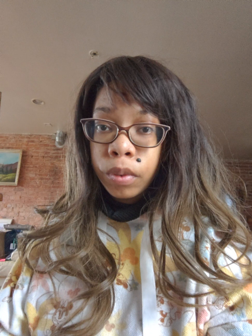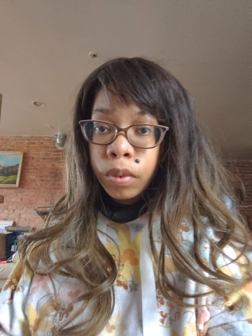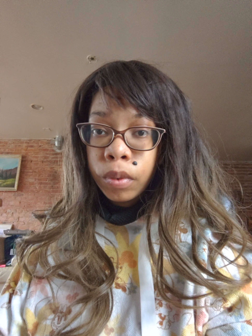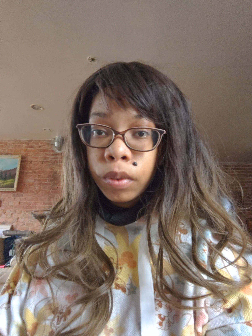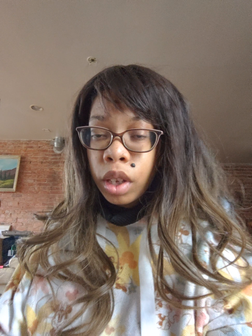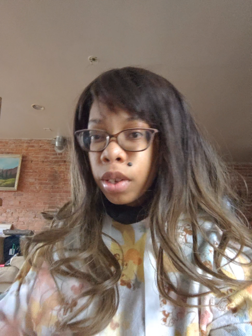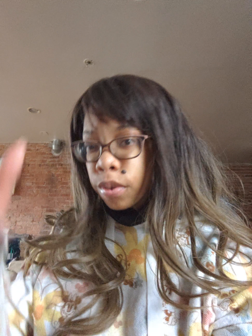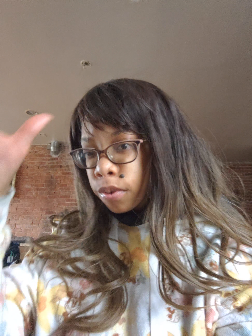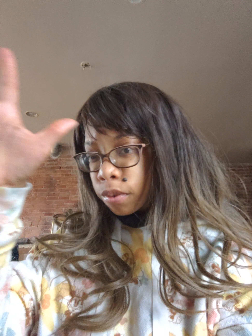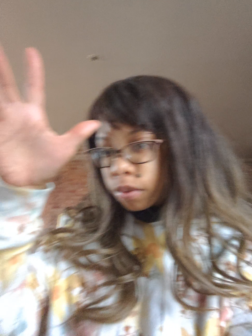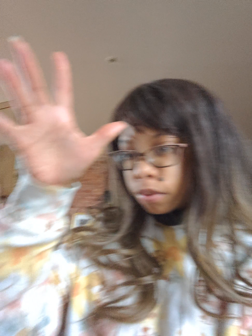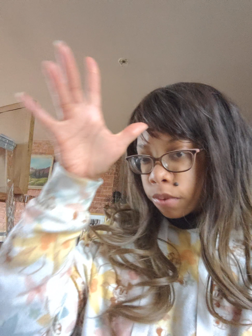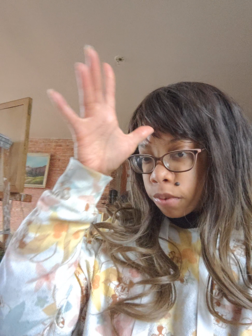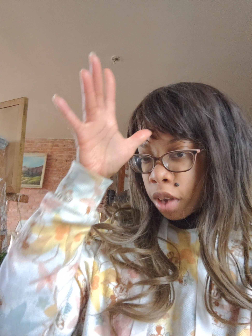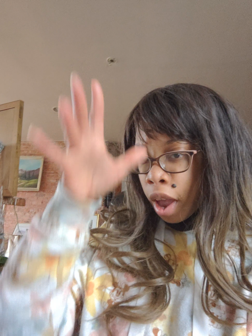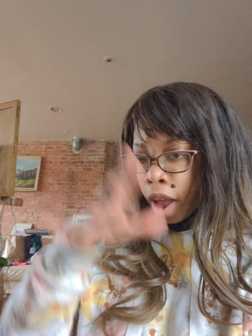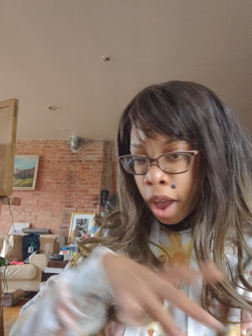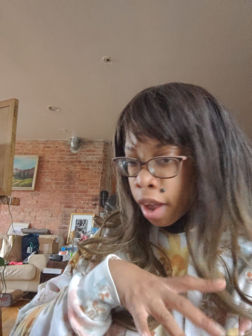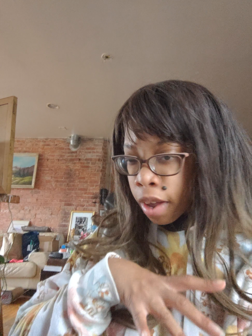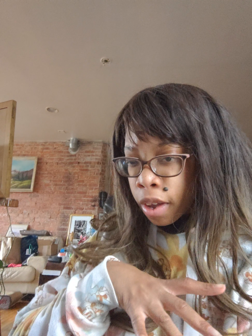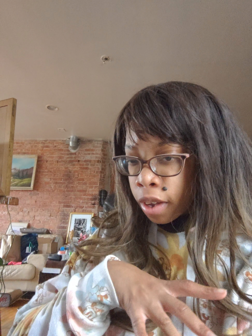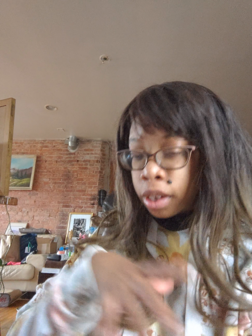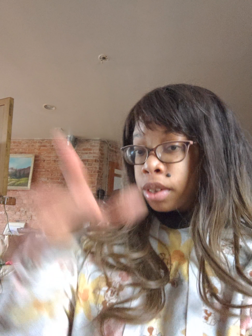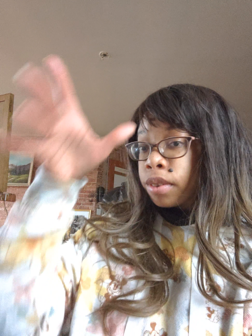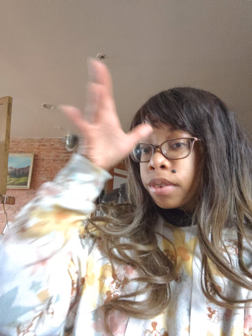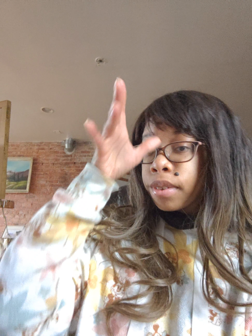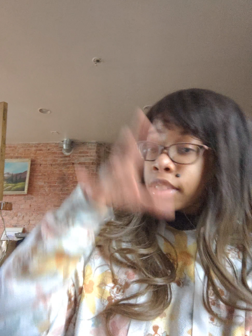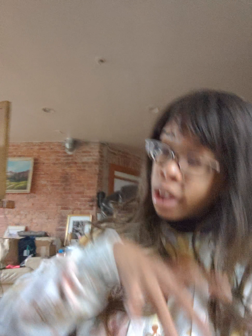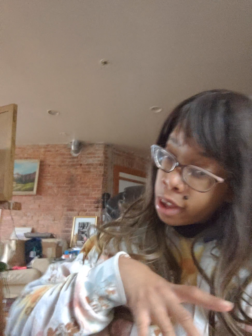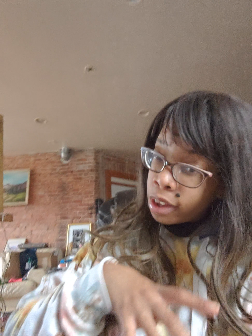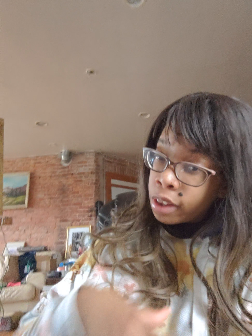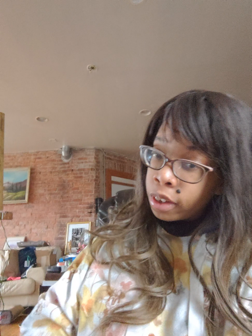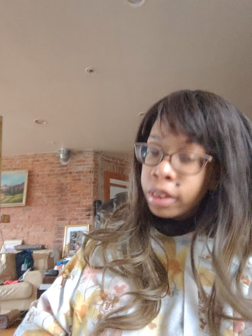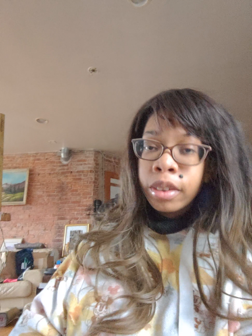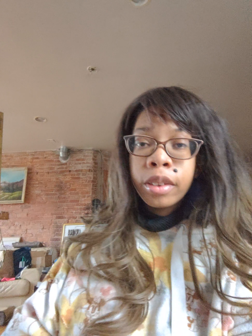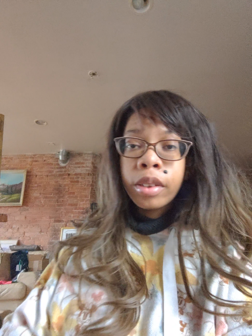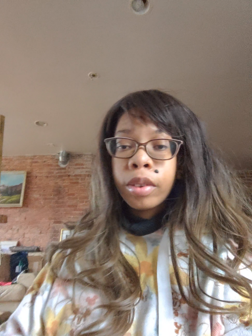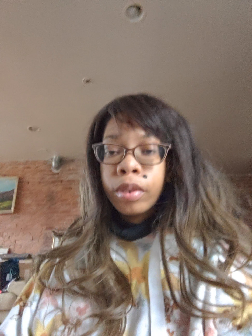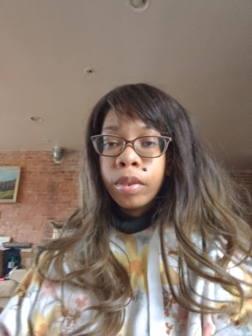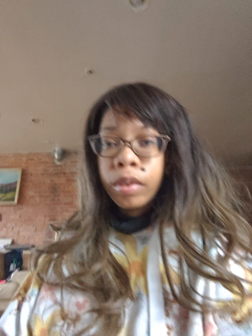man